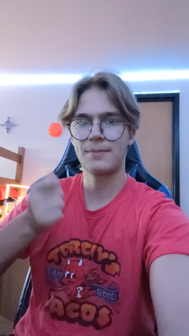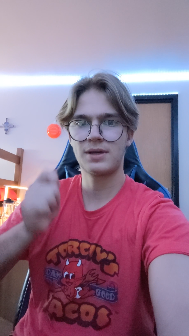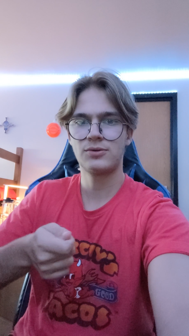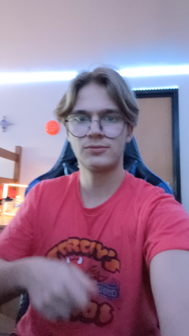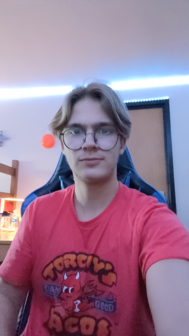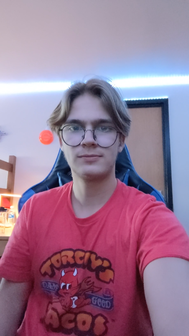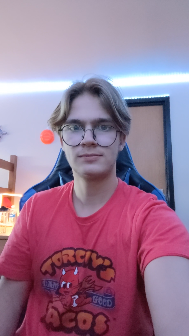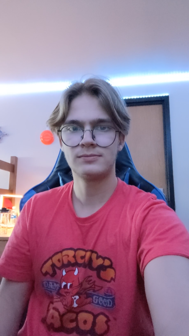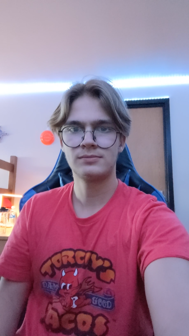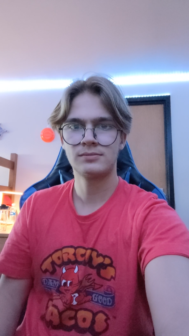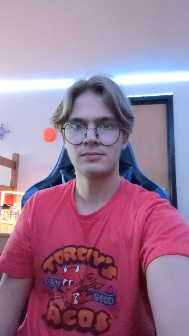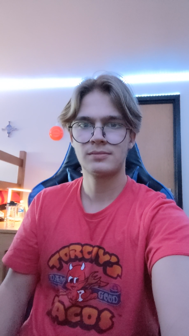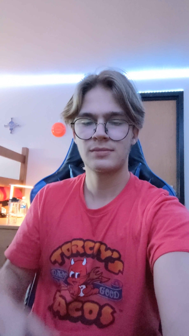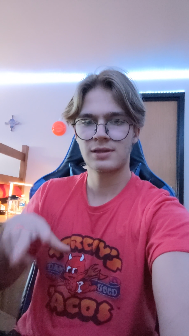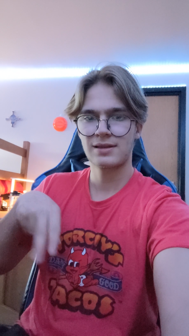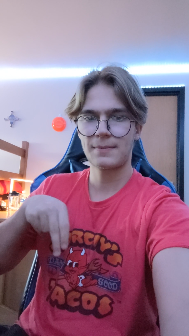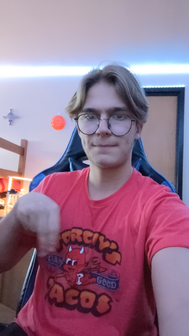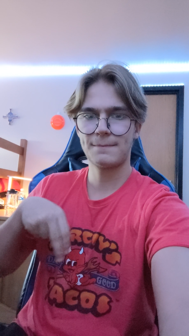diaper